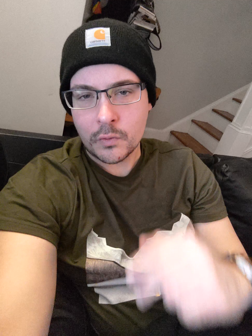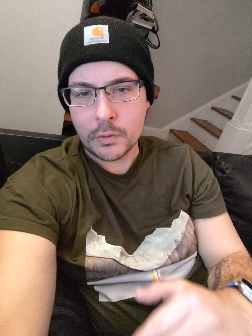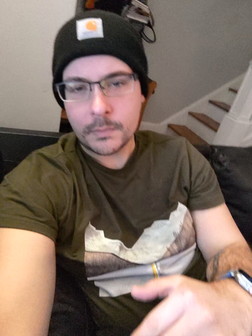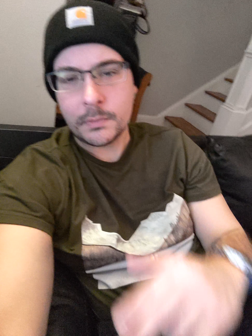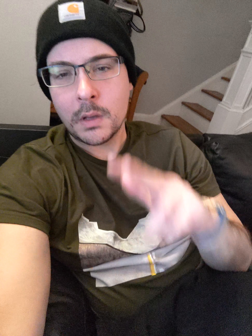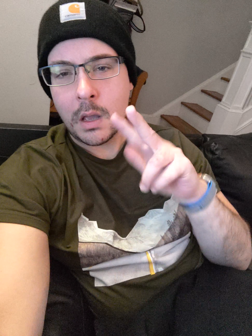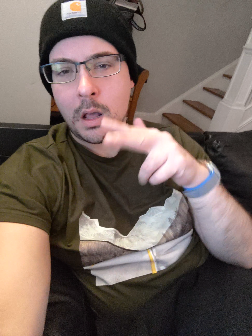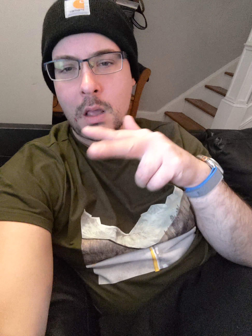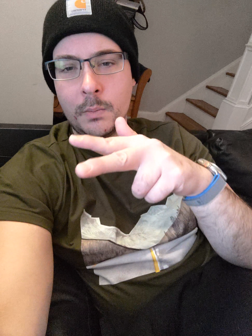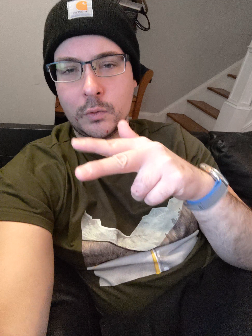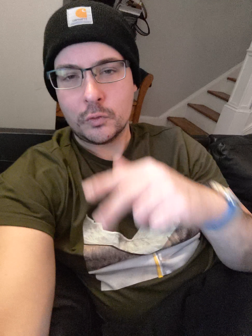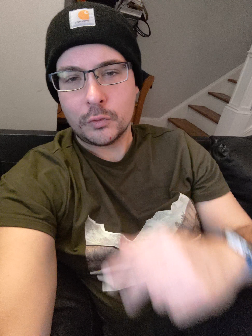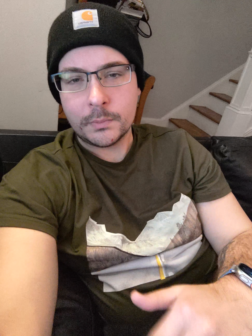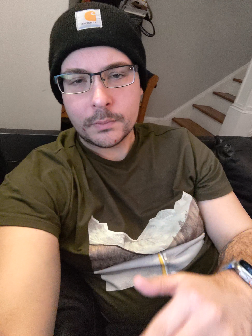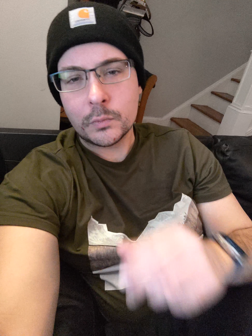helicopter